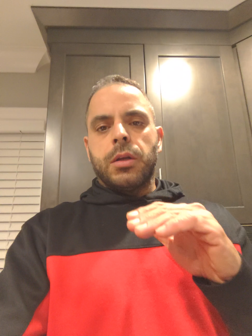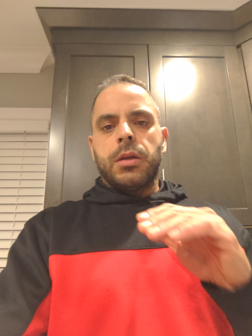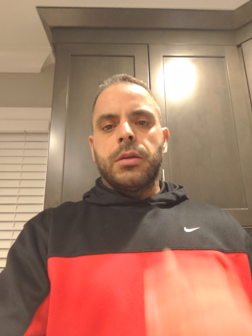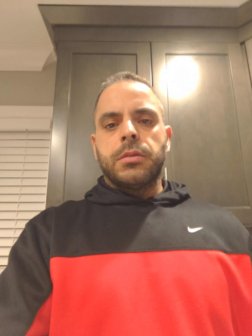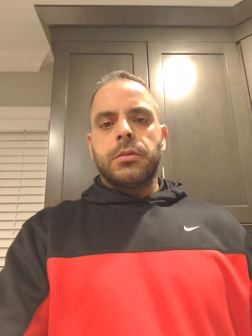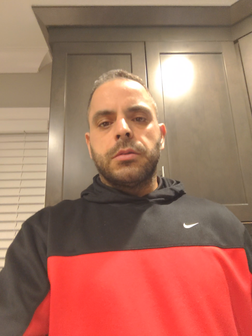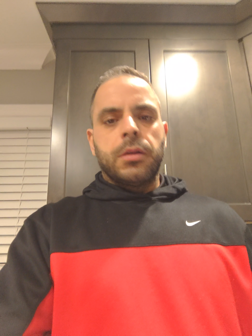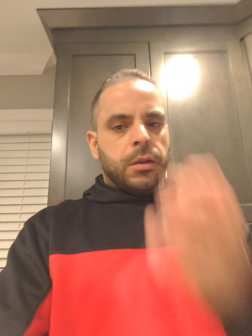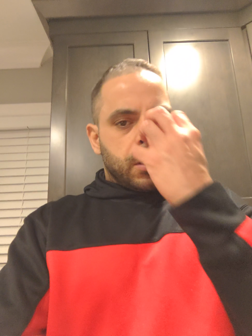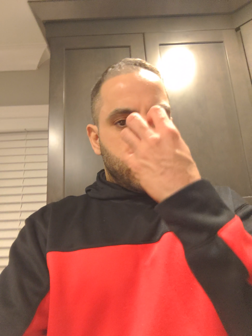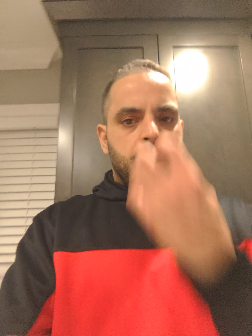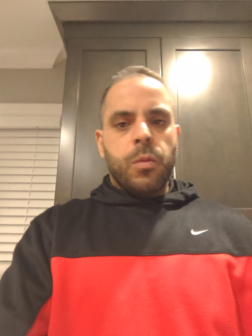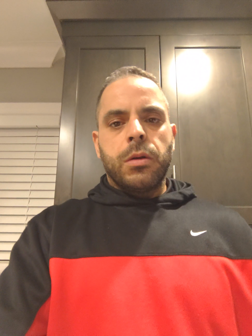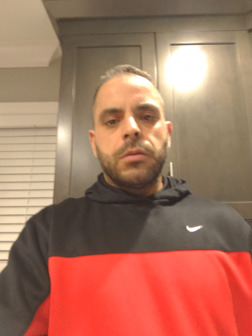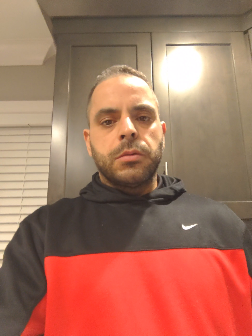clown